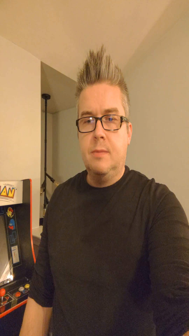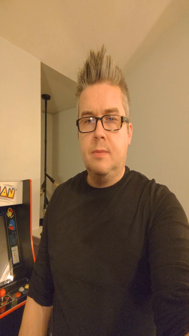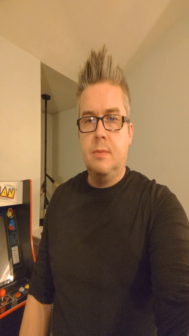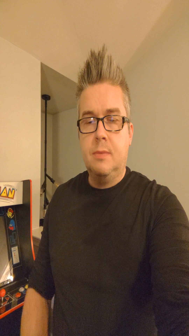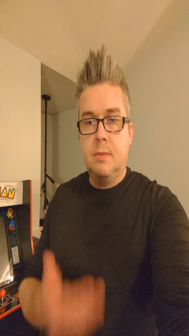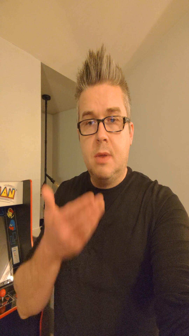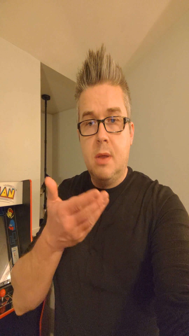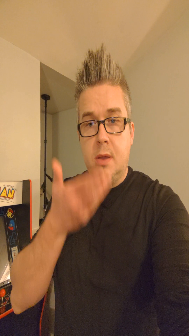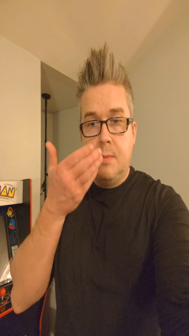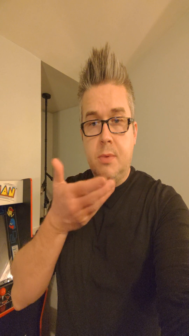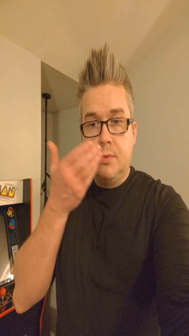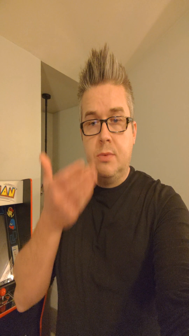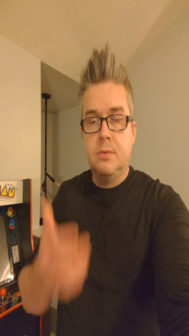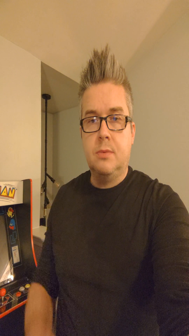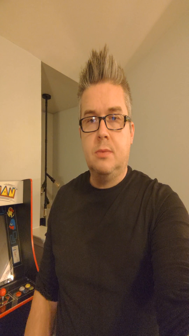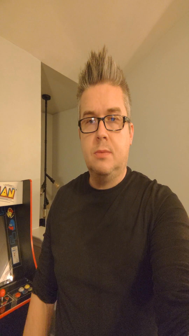cereal